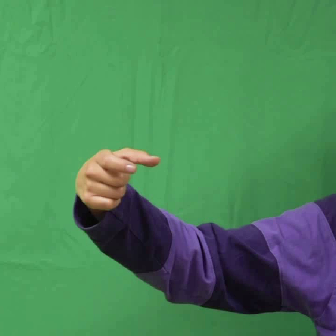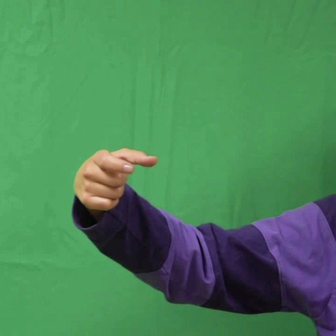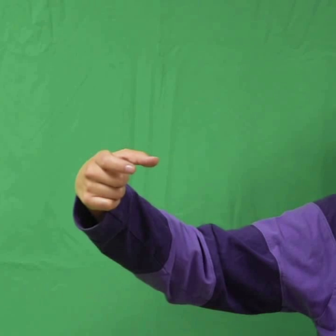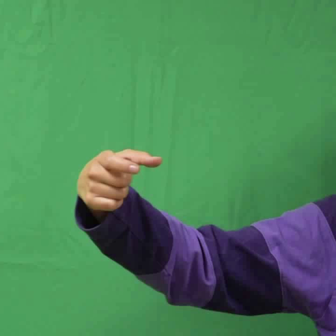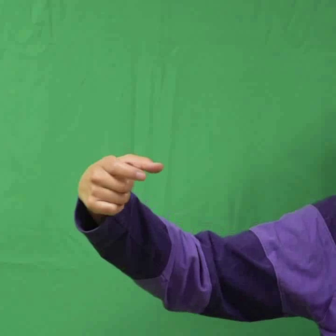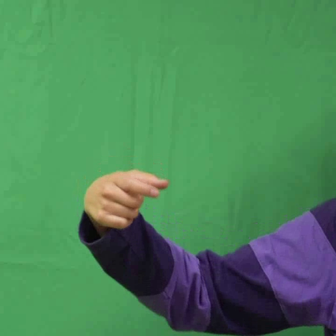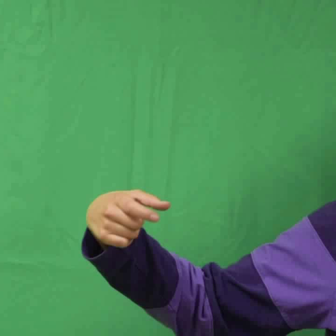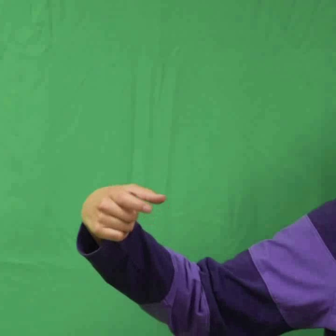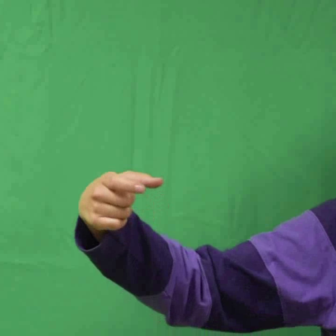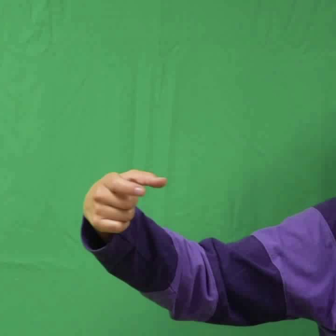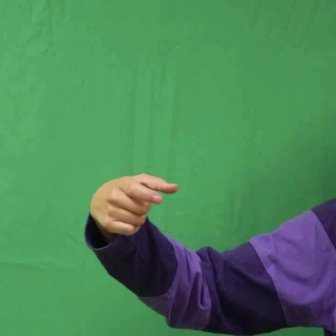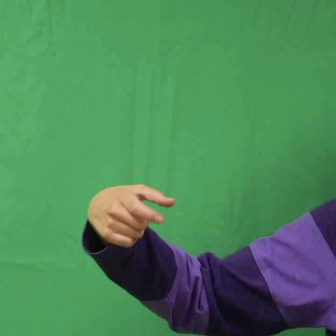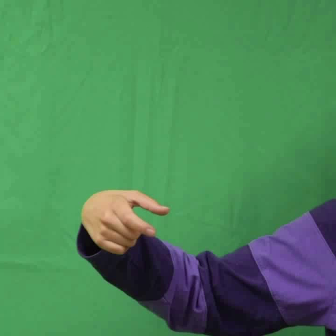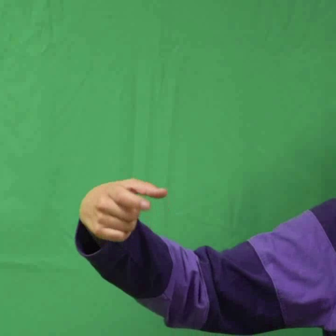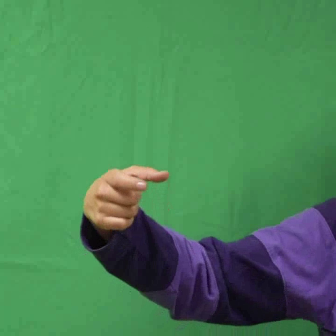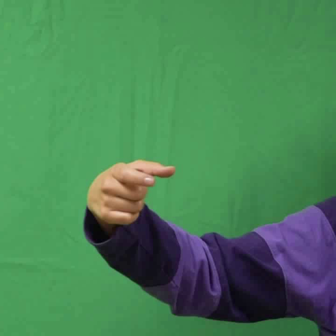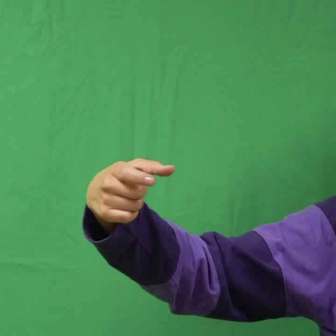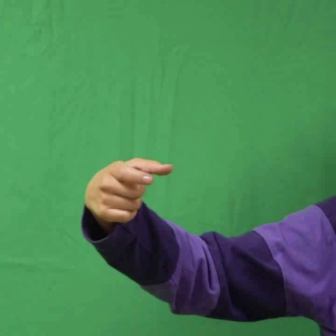X